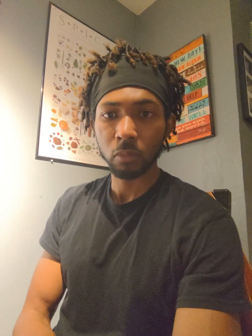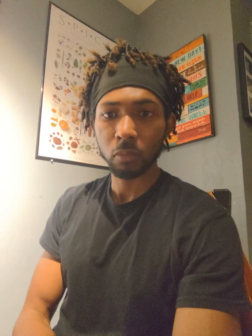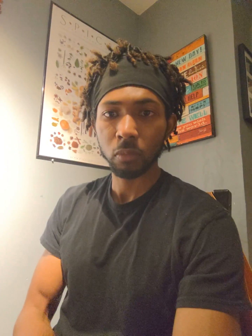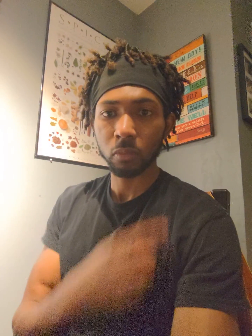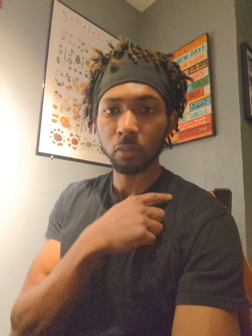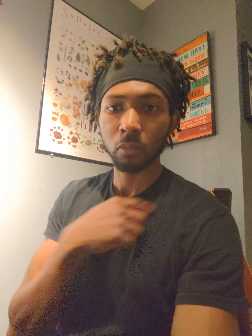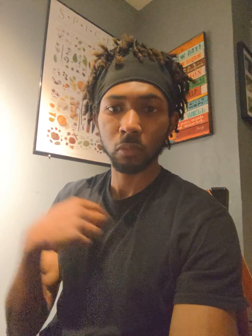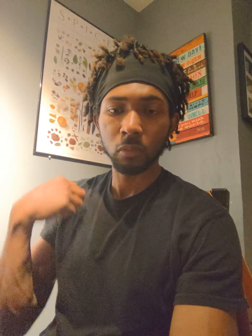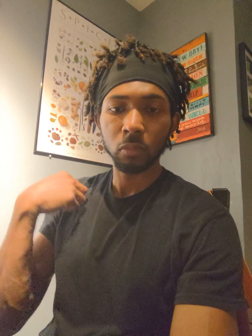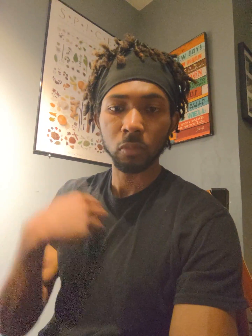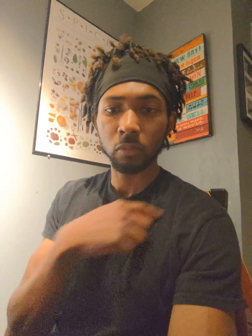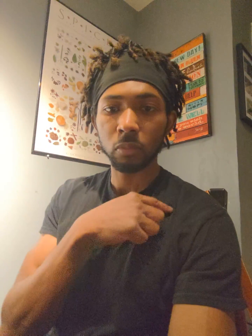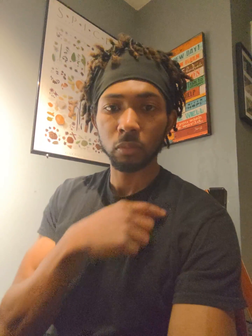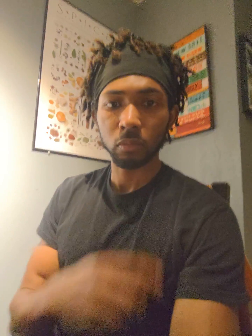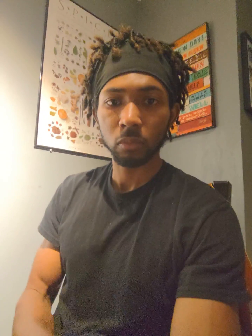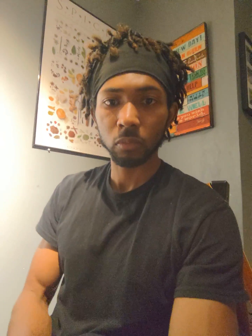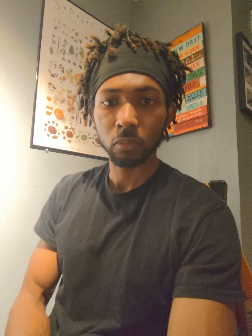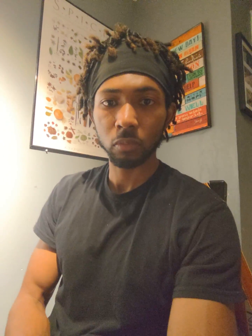bib